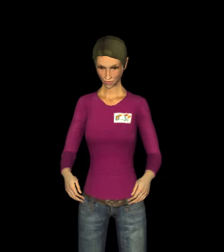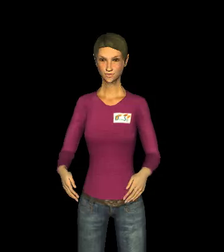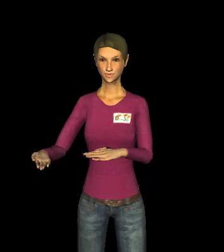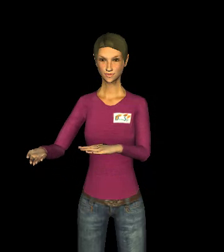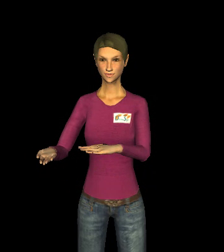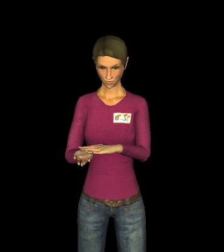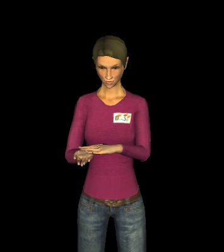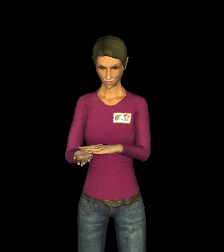فرن